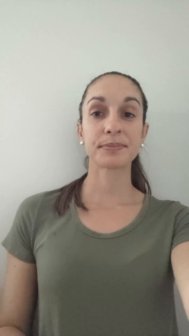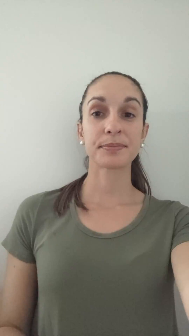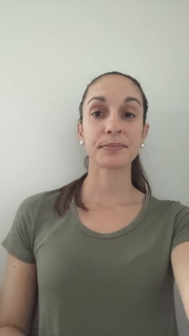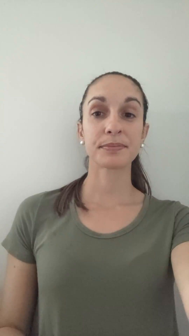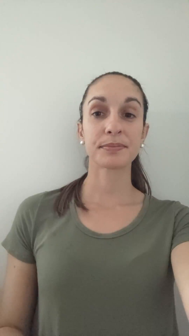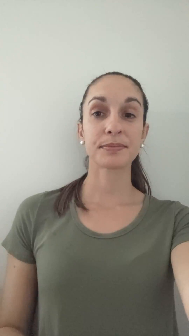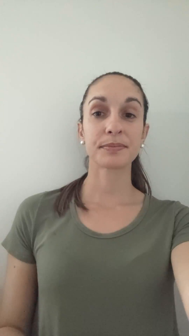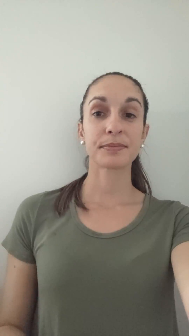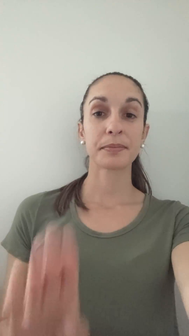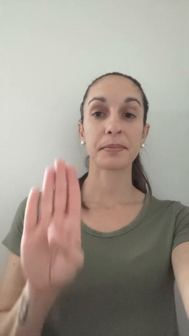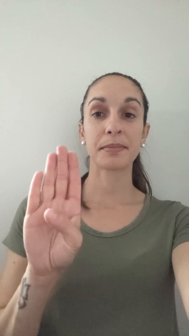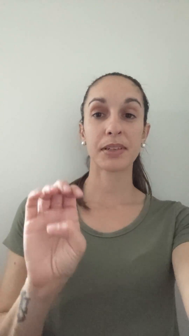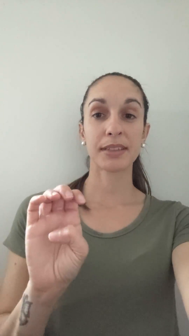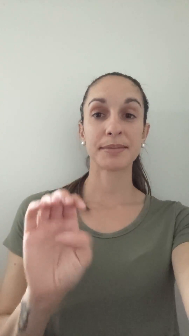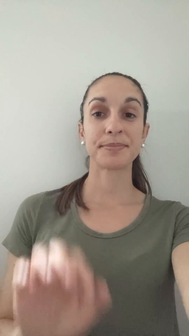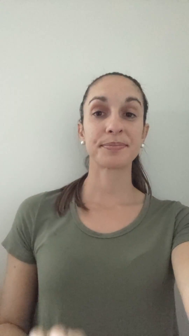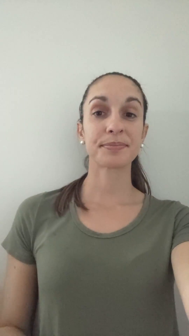be